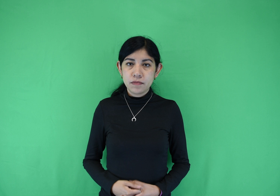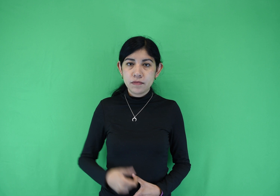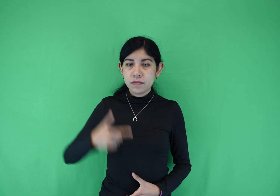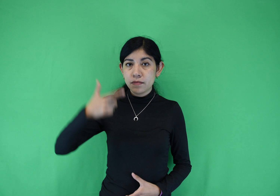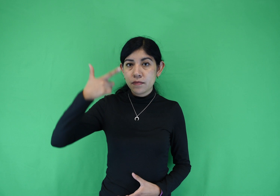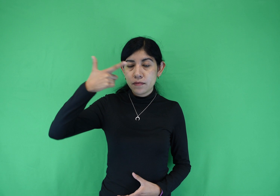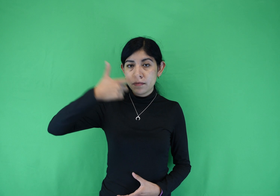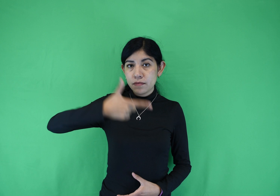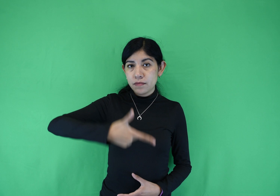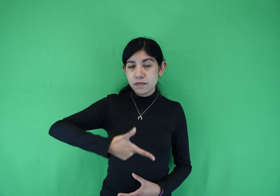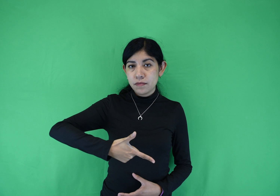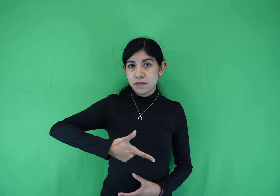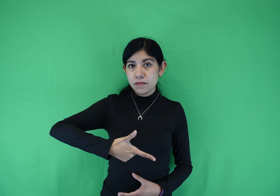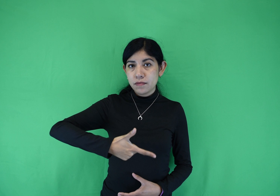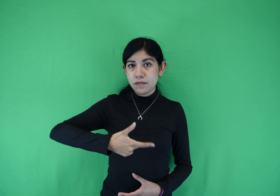noche